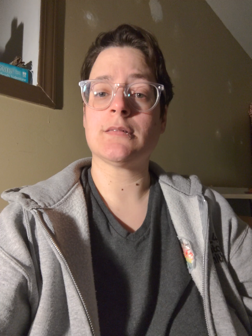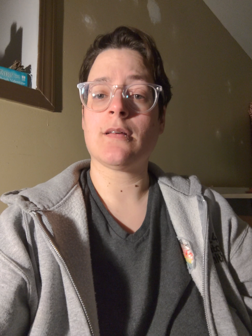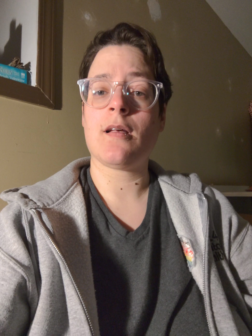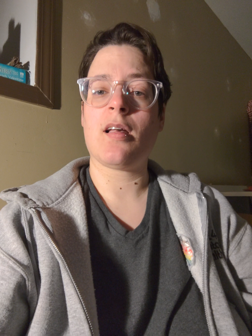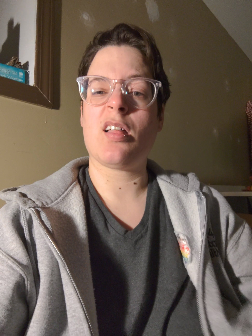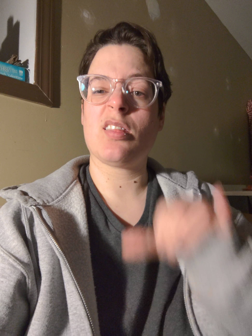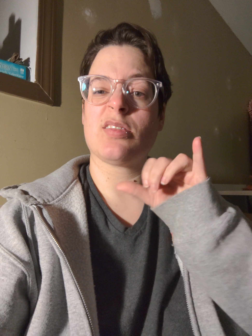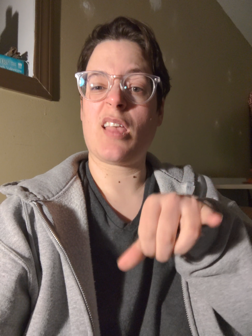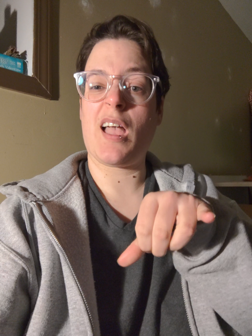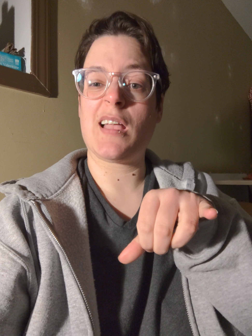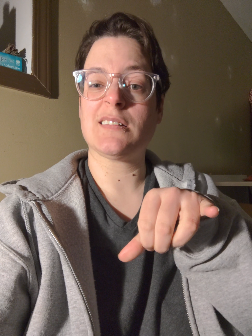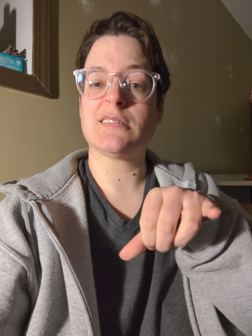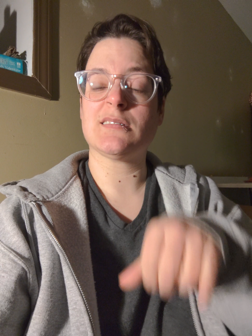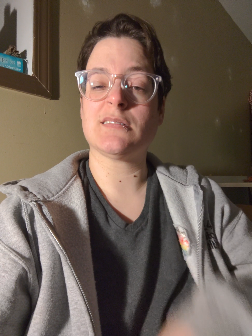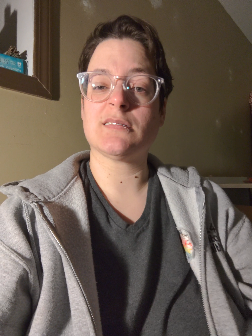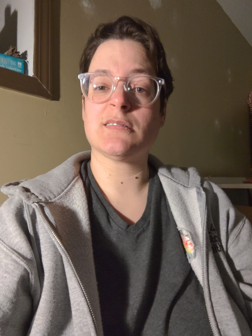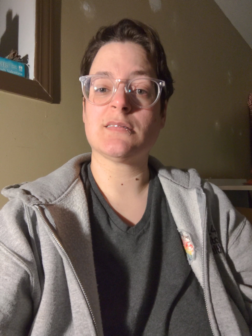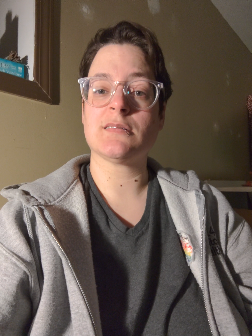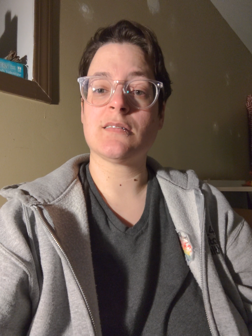that